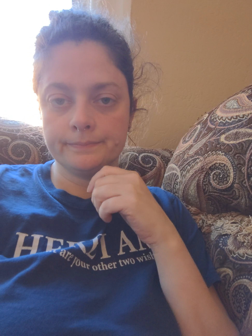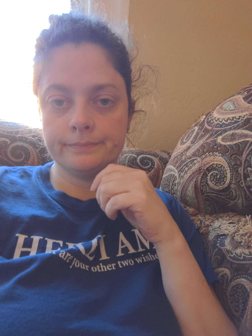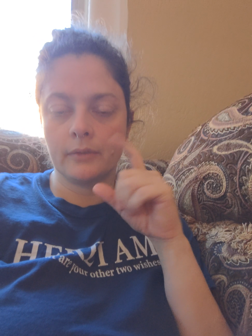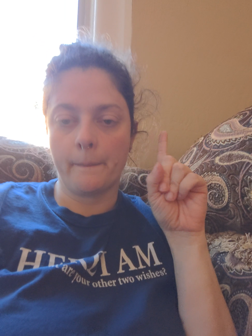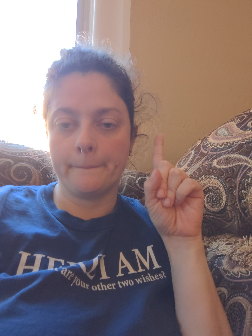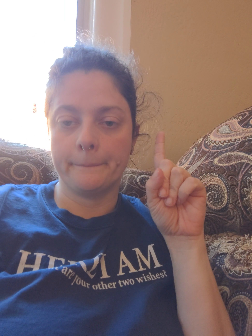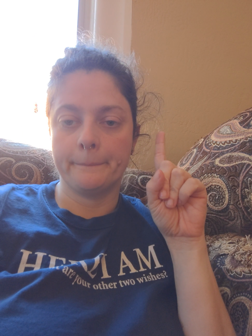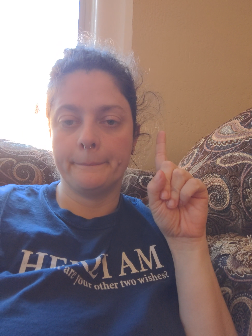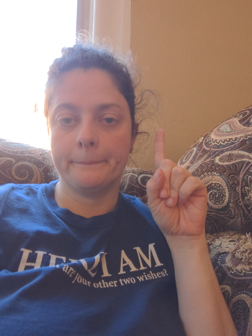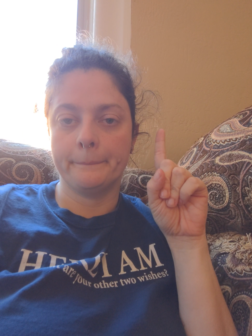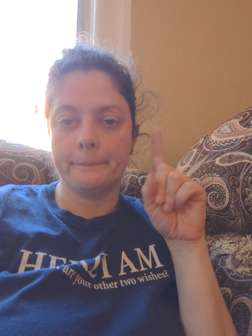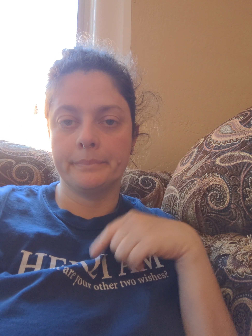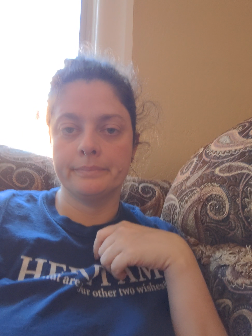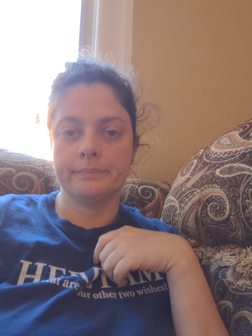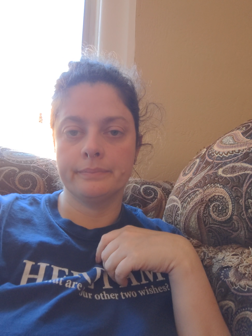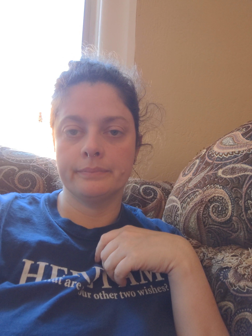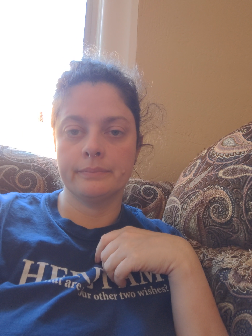up